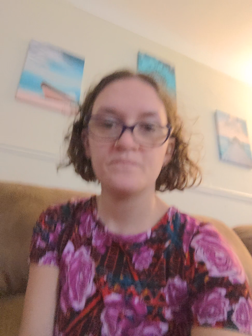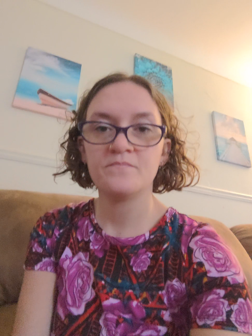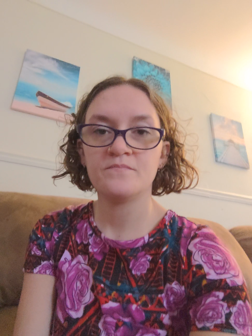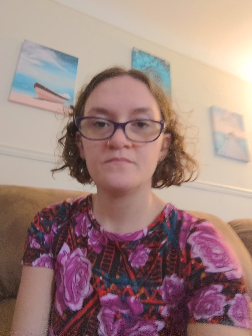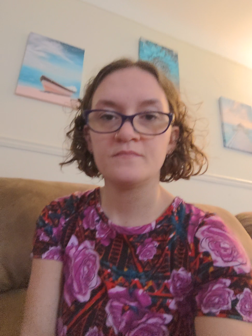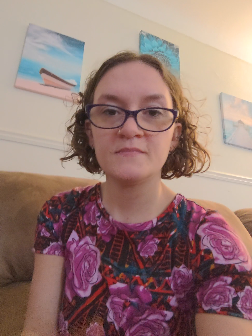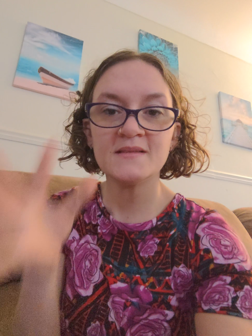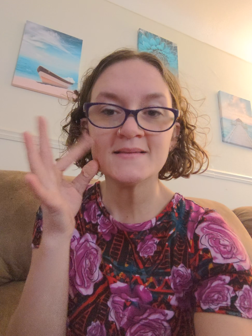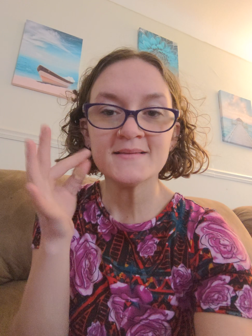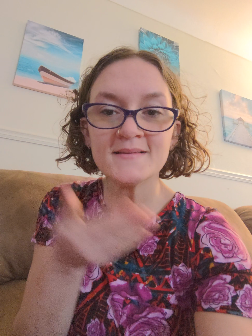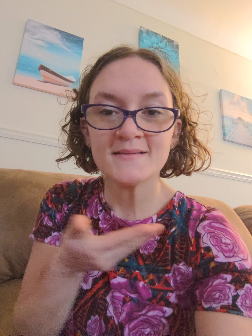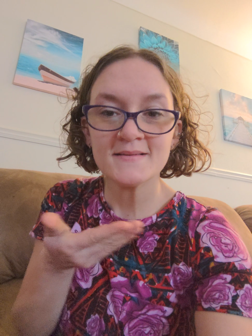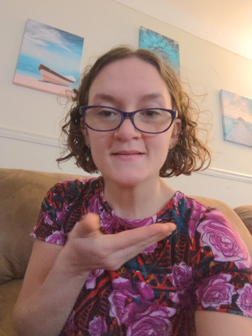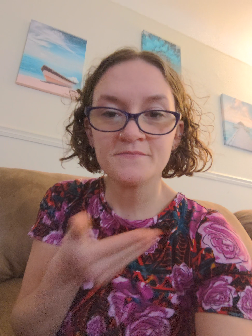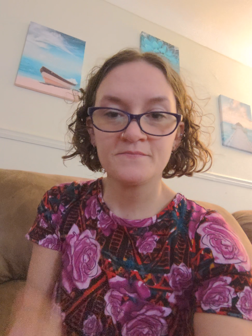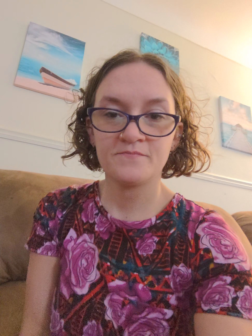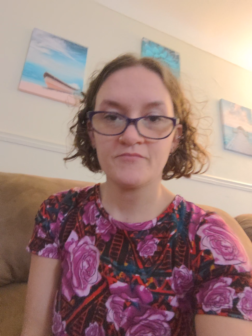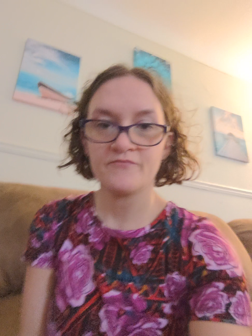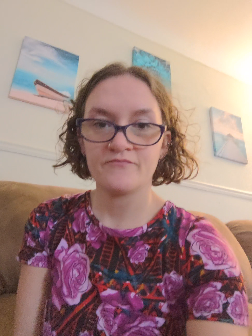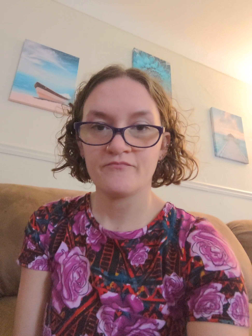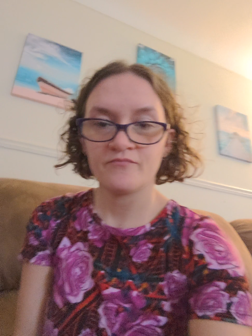kitty